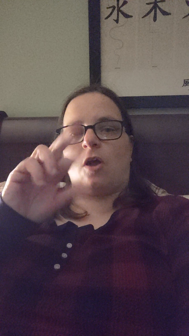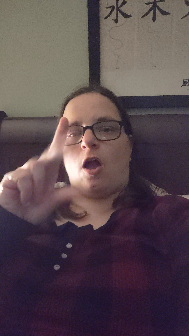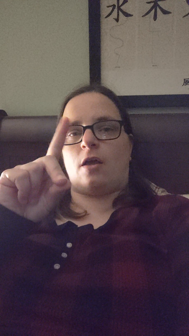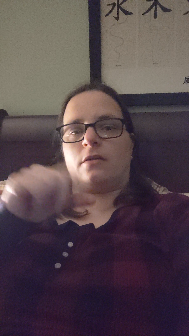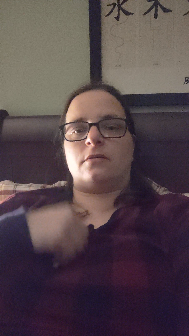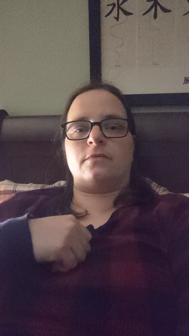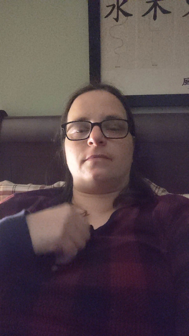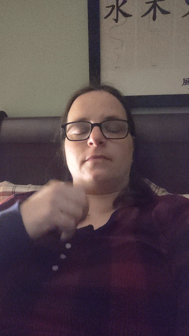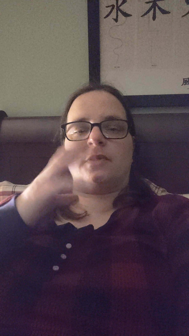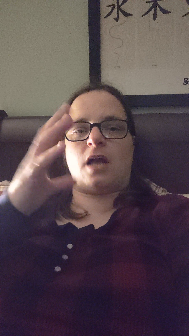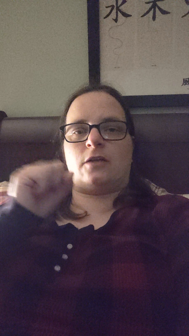catch